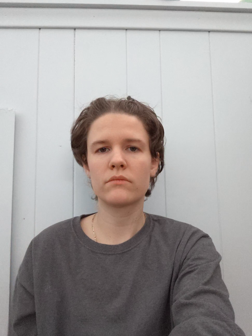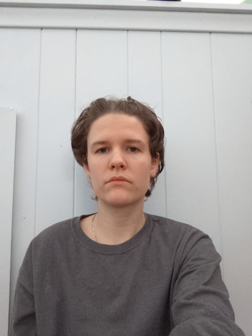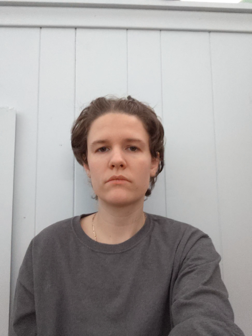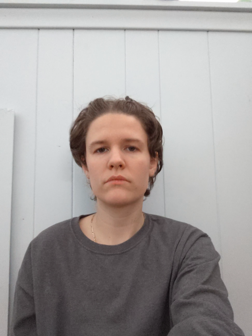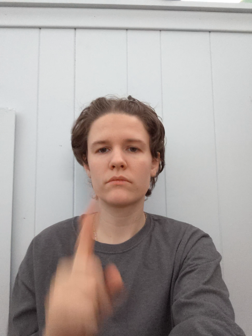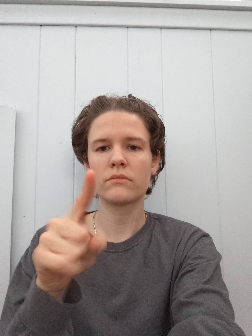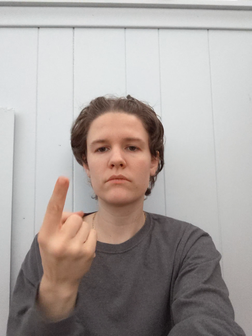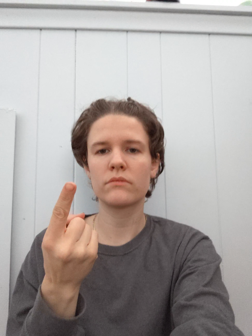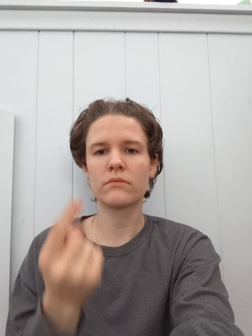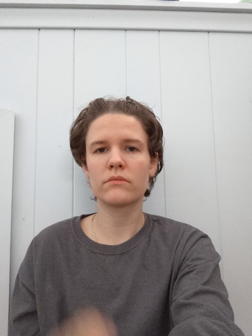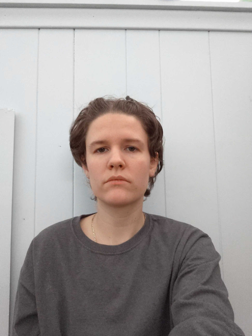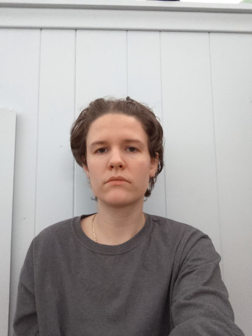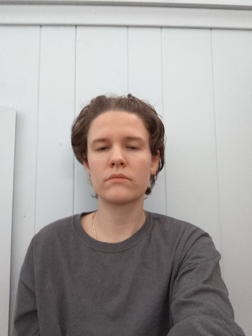first